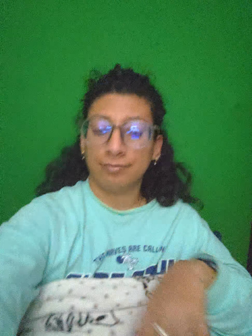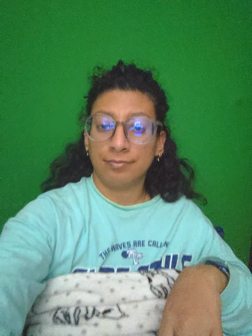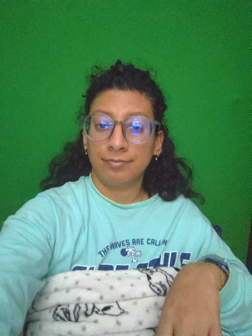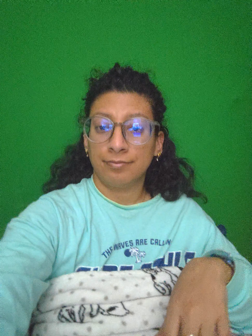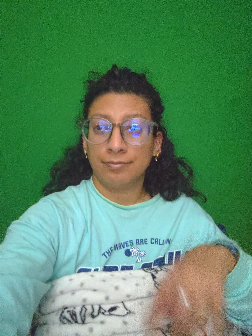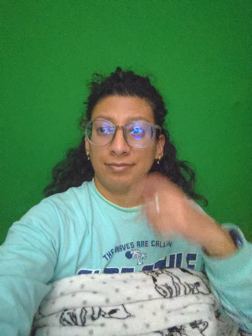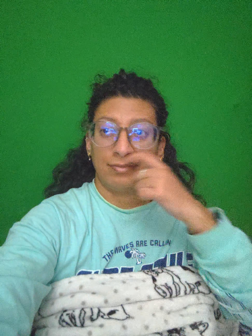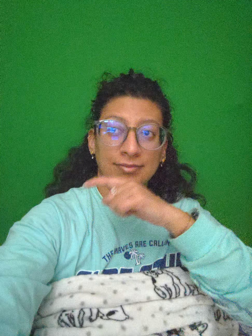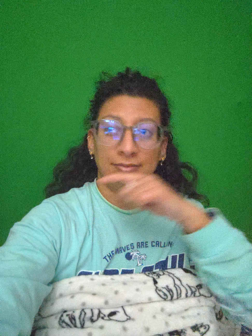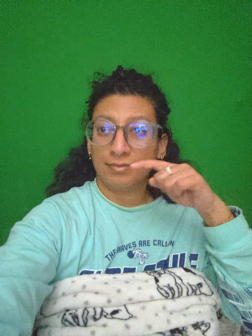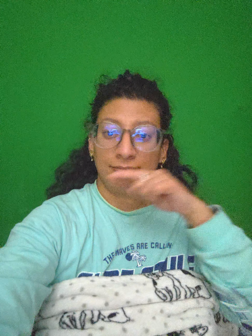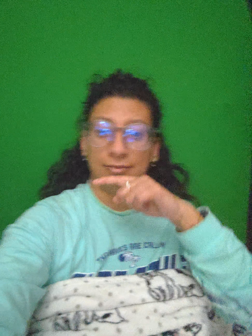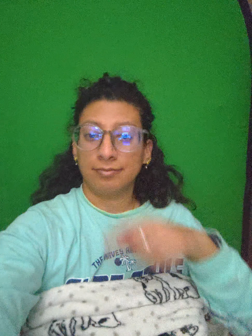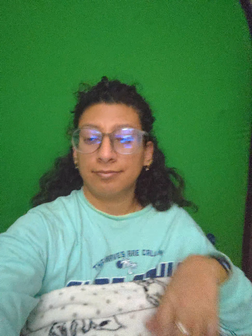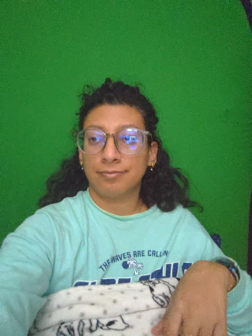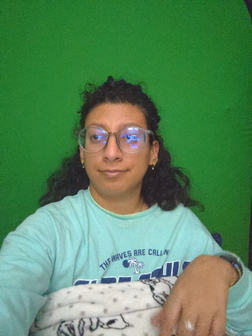toothbrush